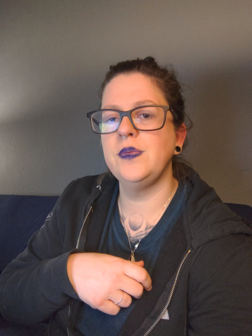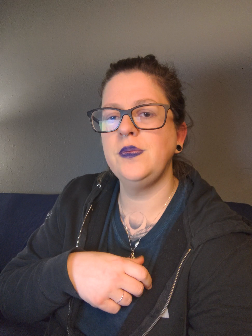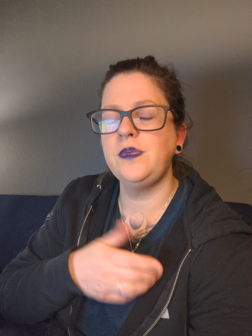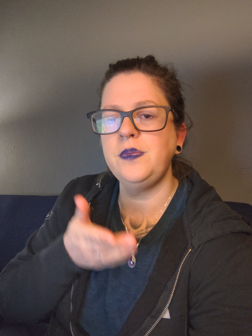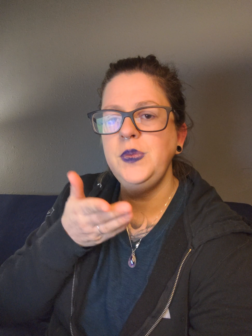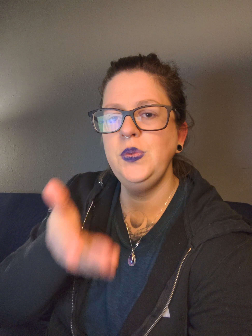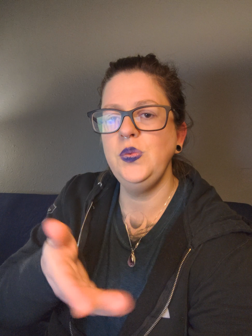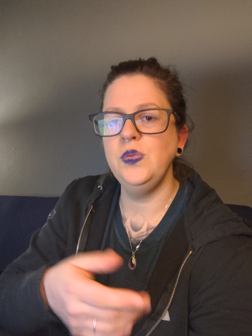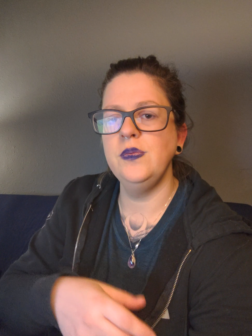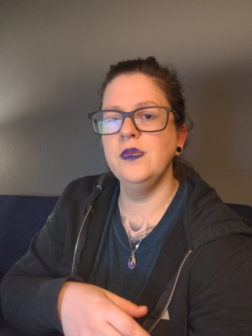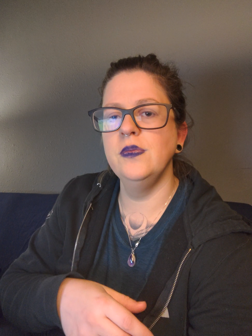boat